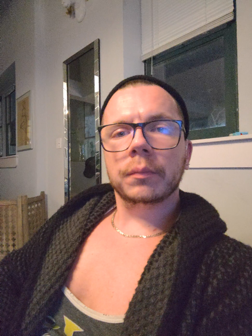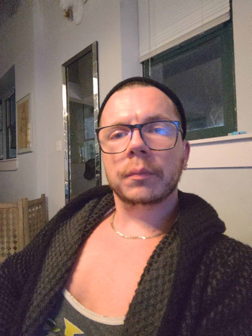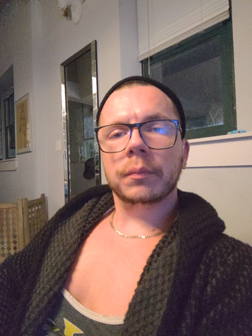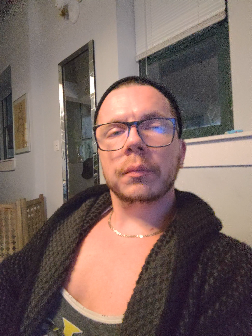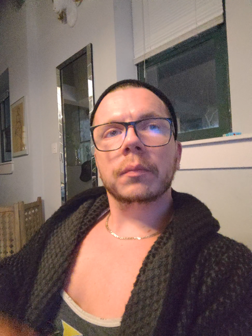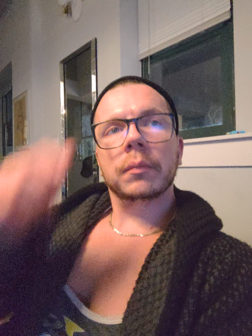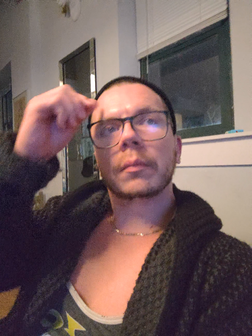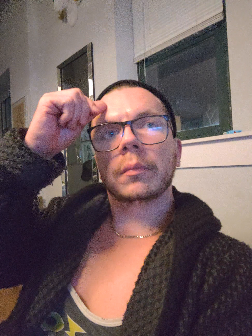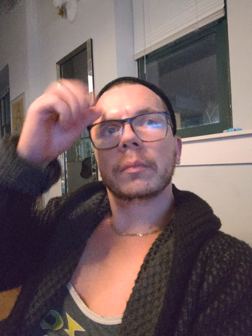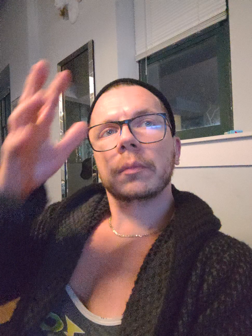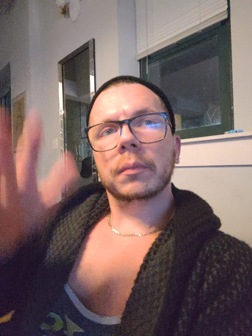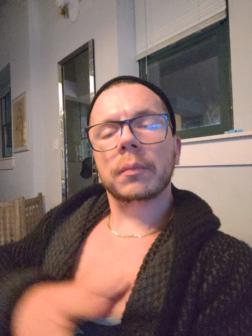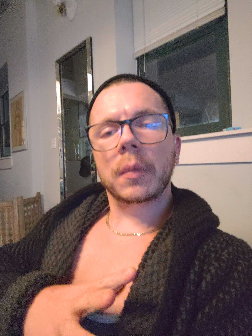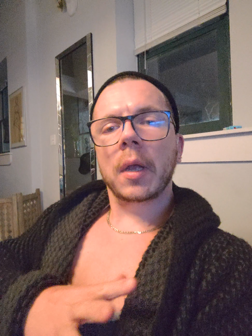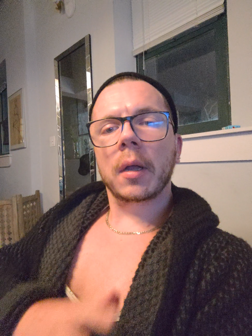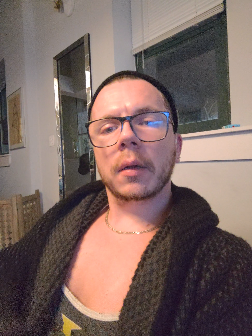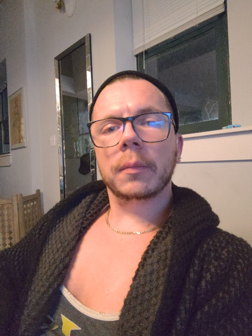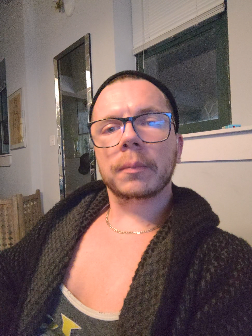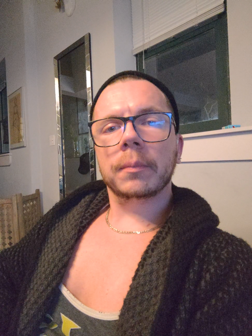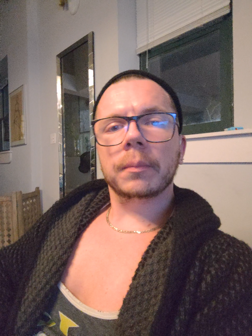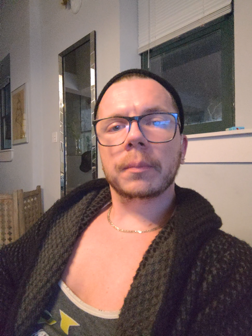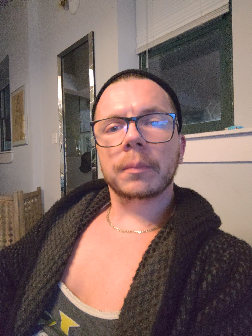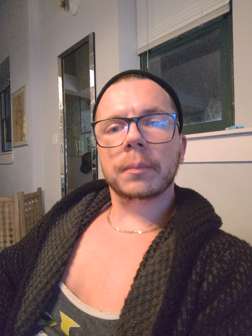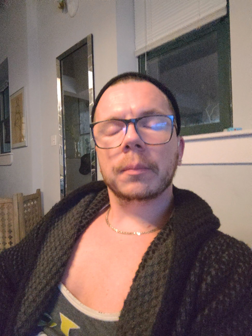man